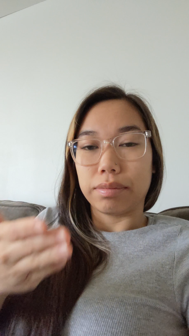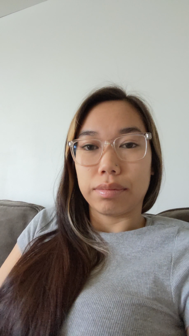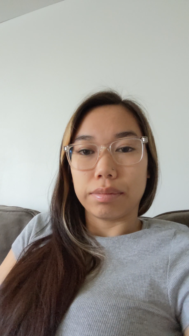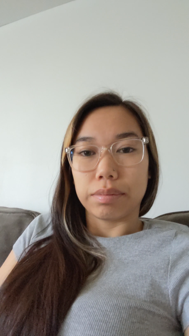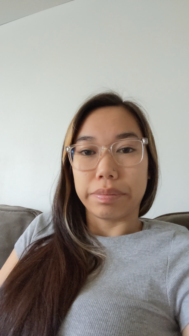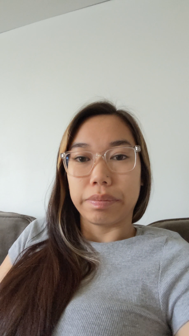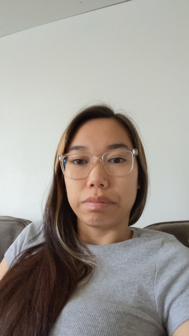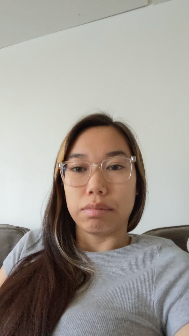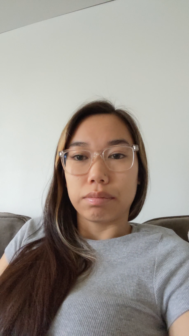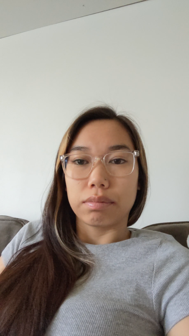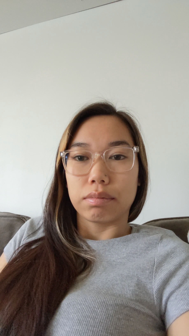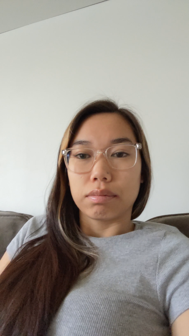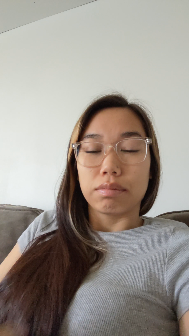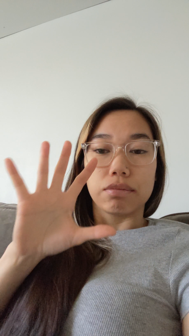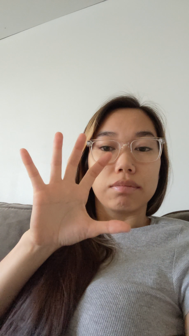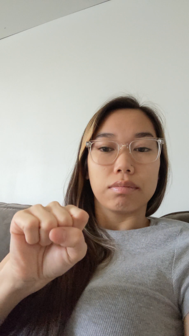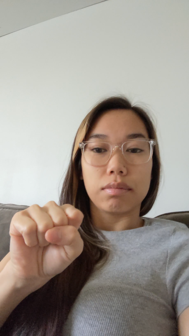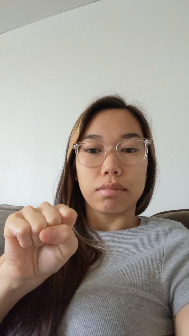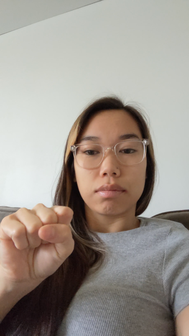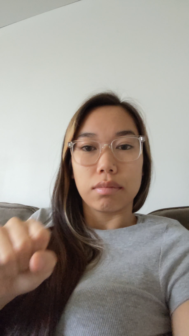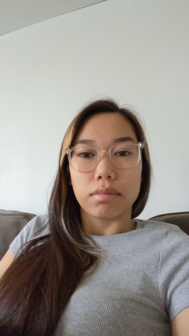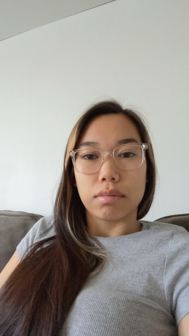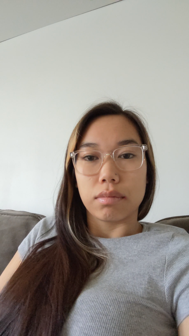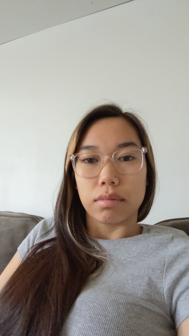catch